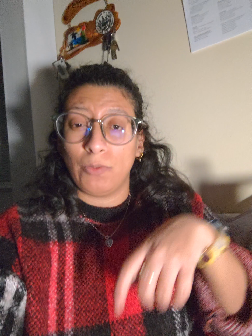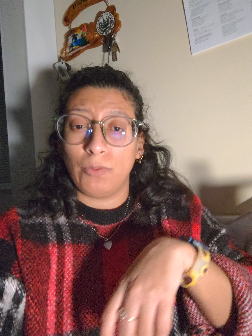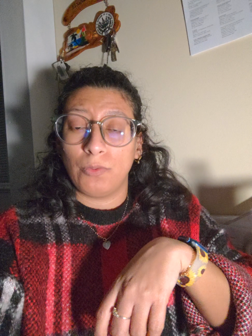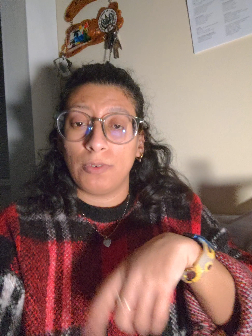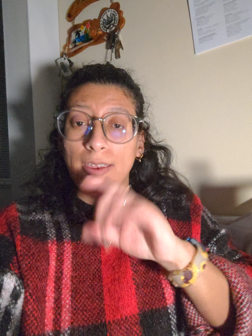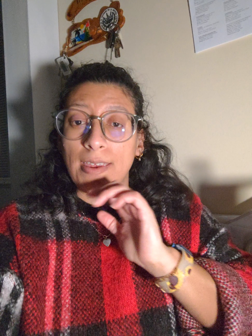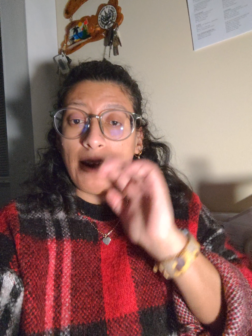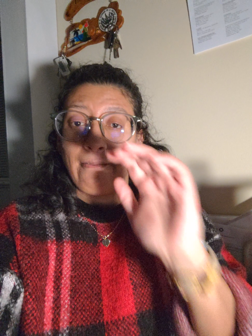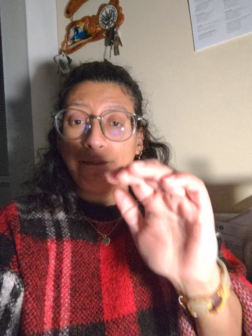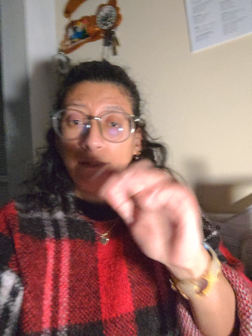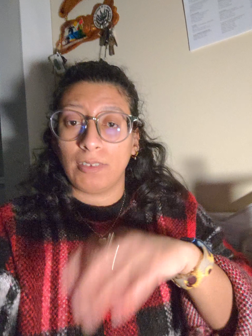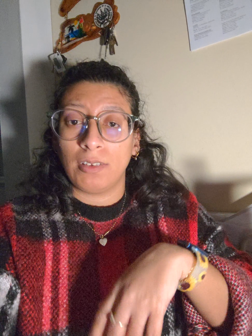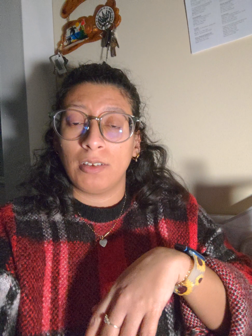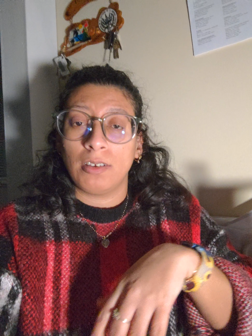give